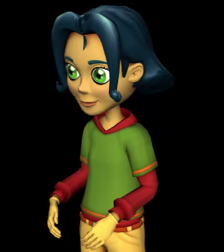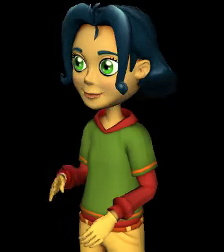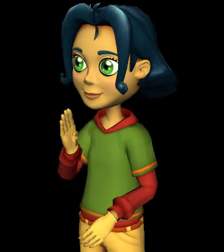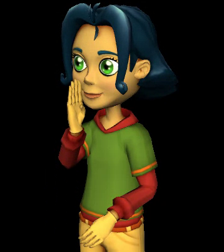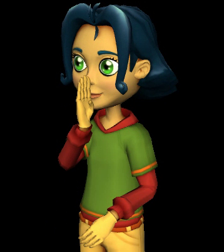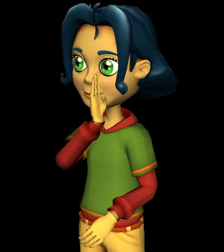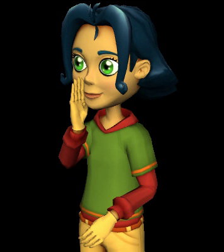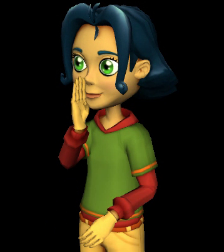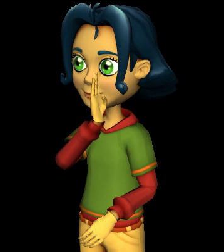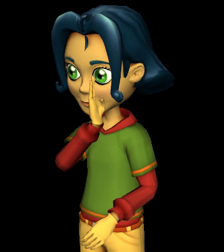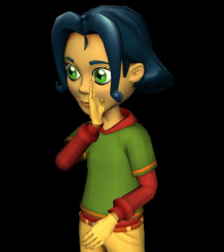الظهيرة